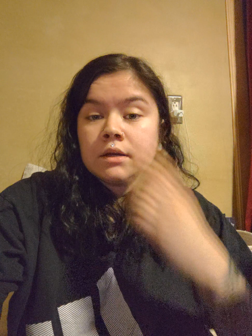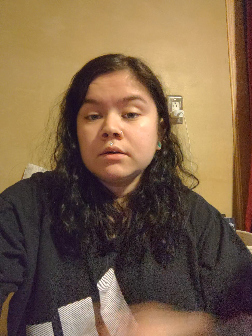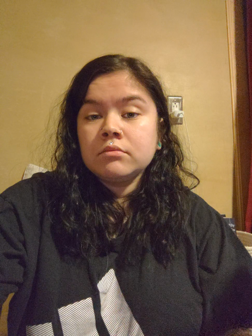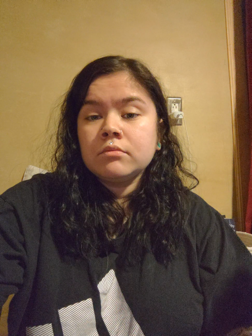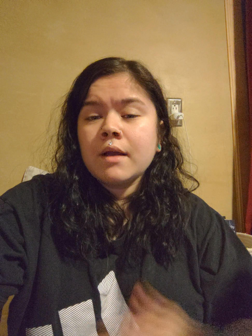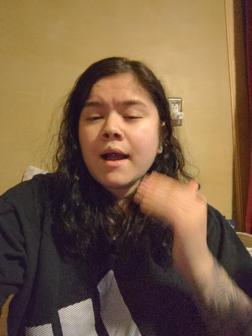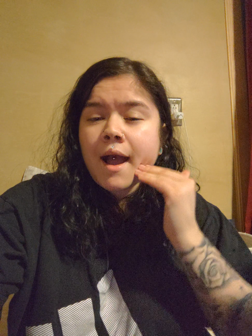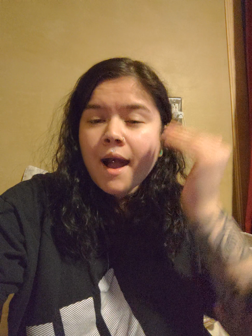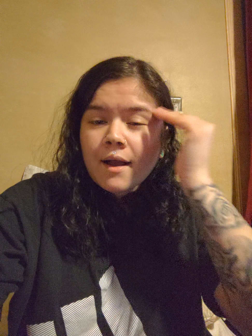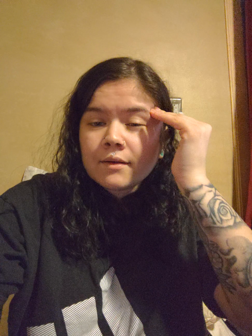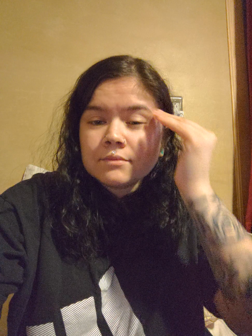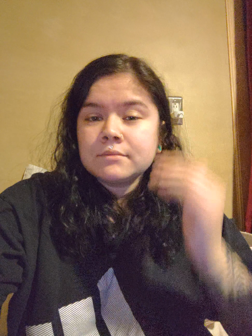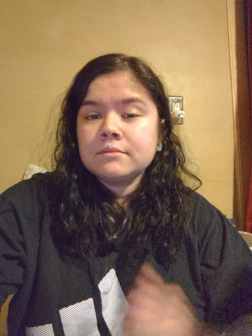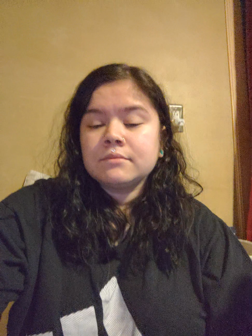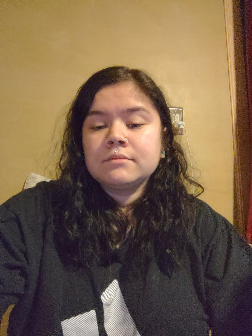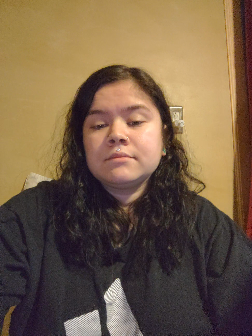head